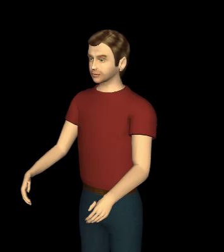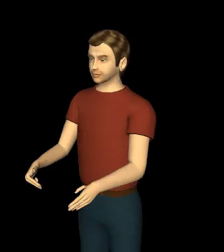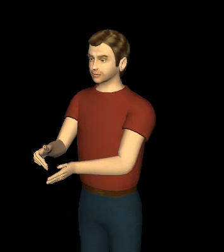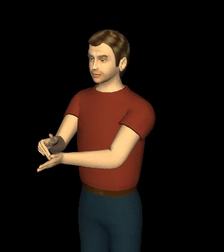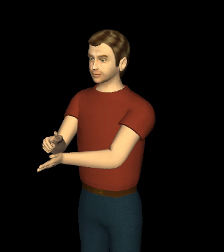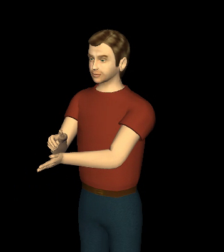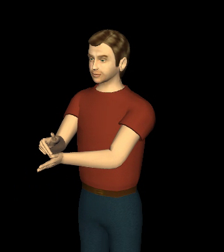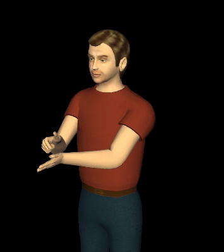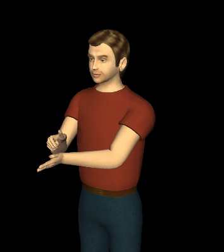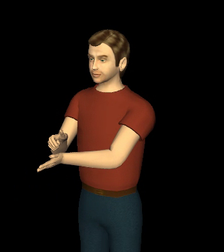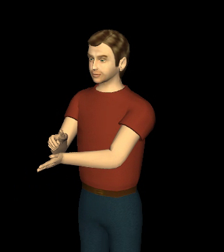سمنة